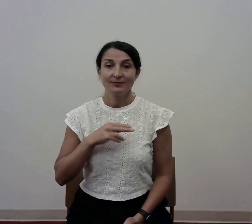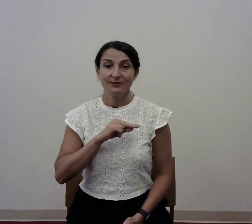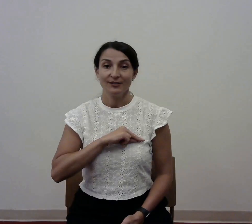iş